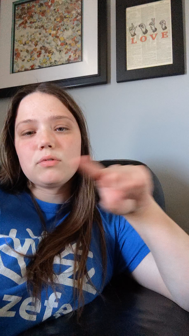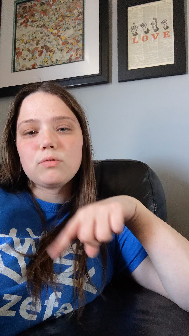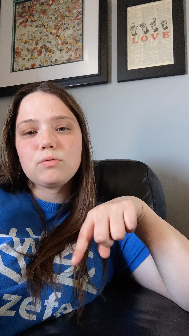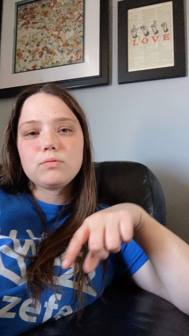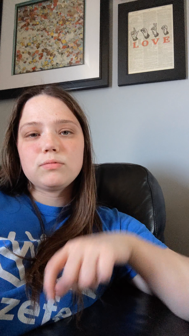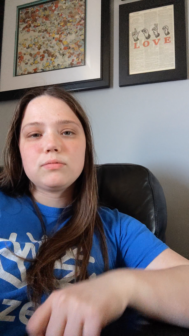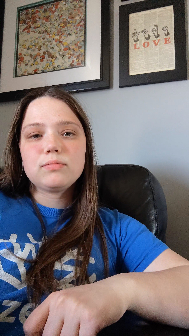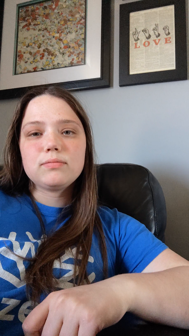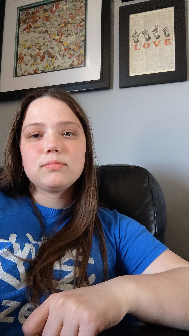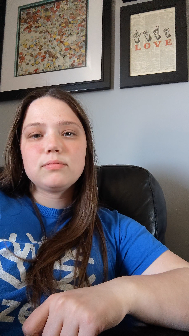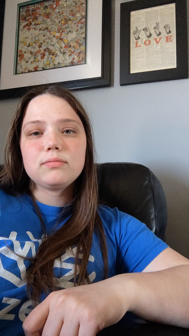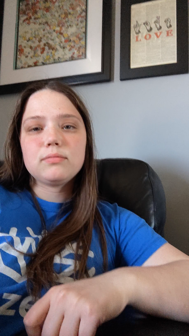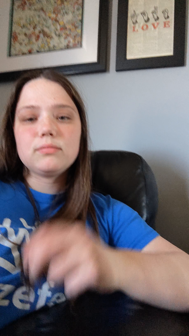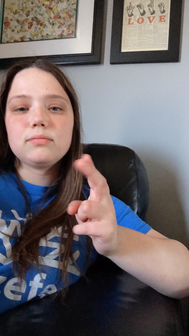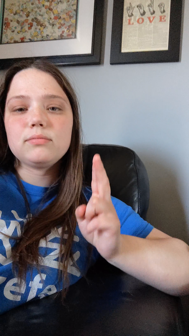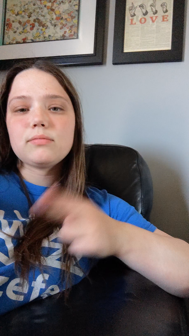belt